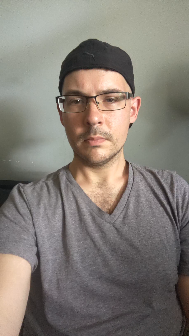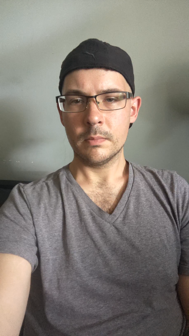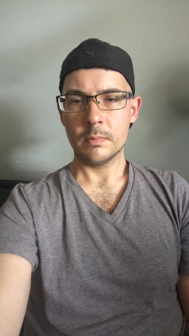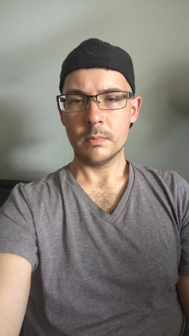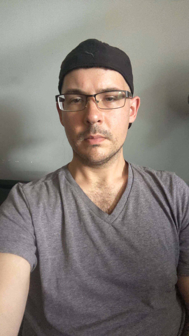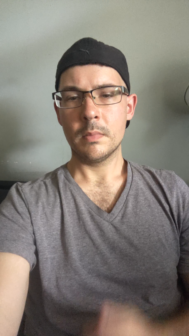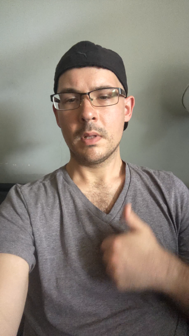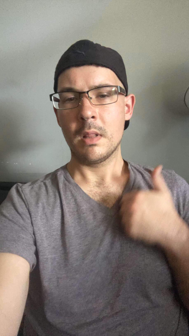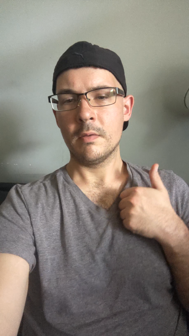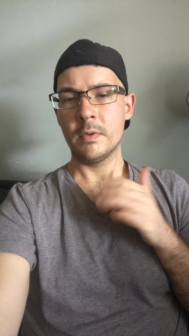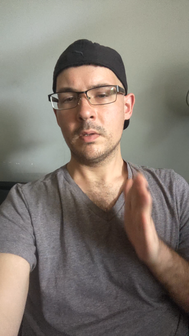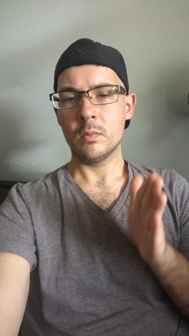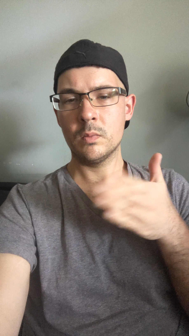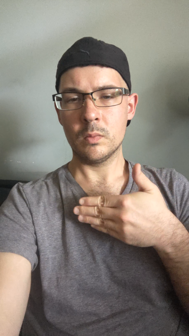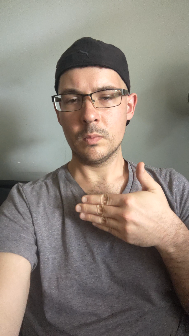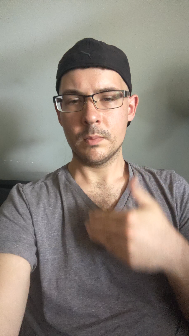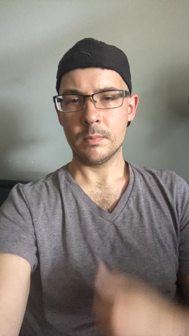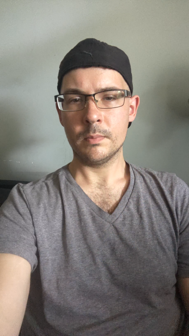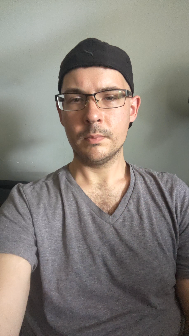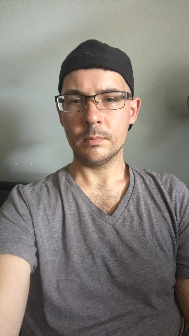living room